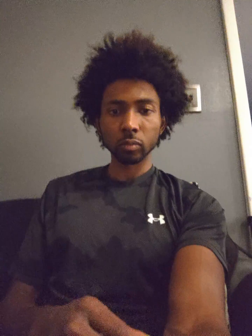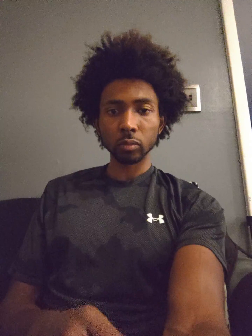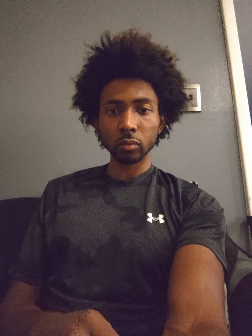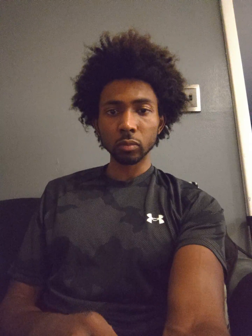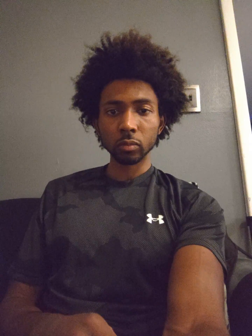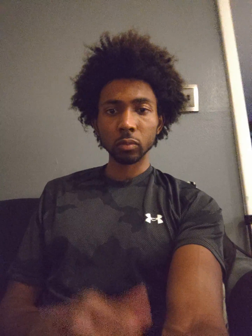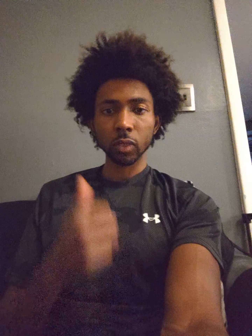game